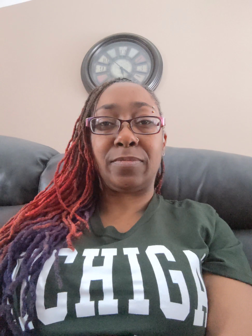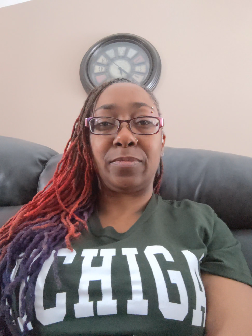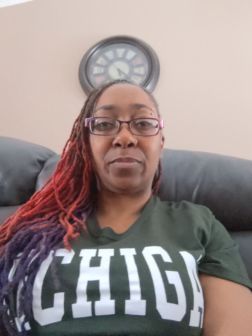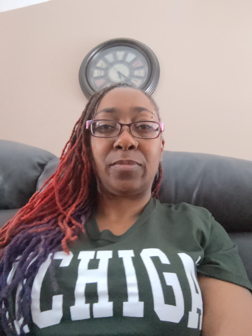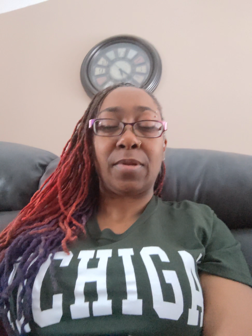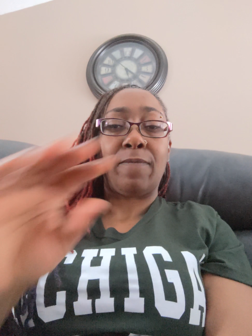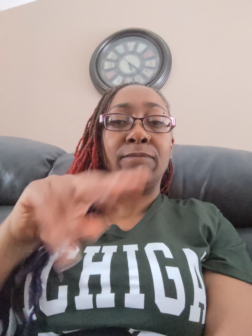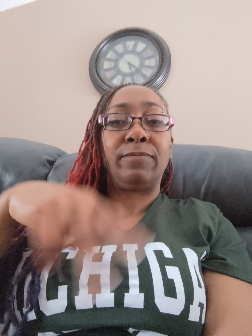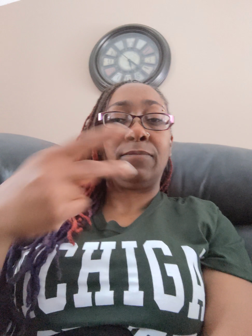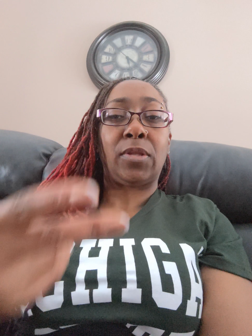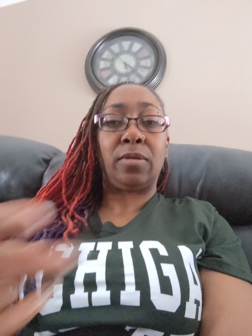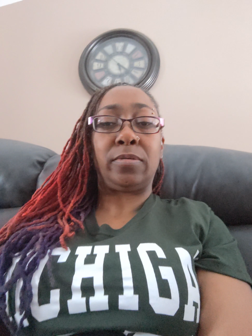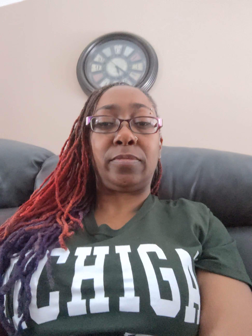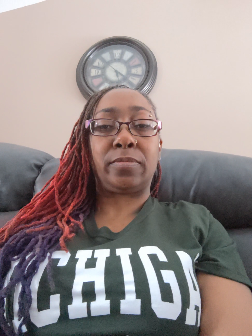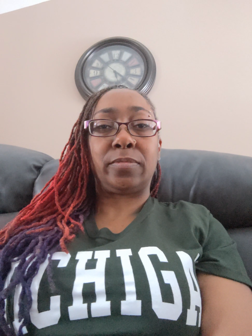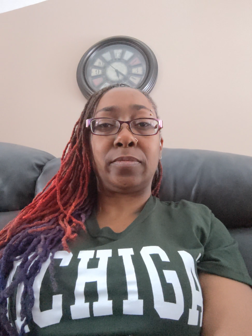fall